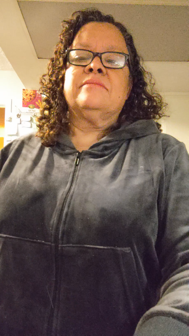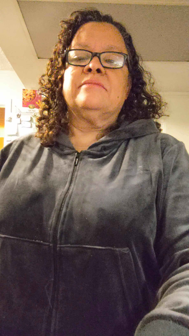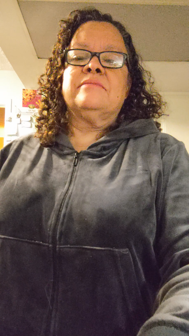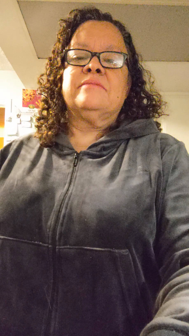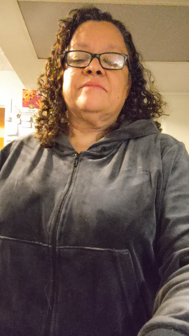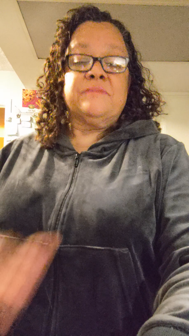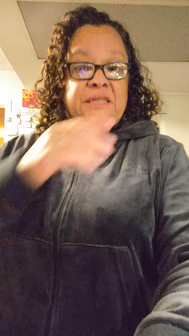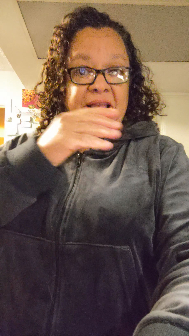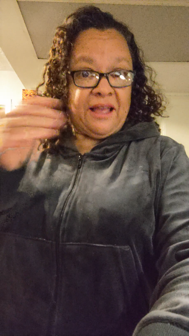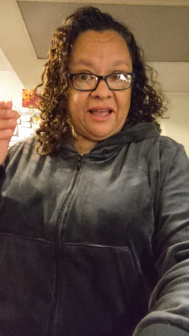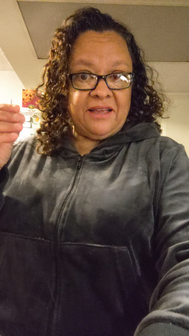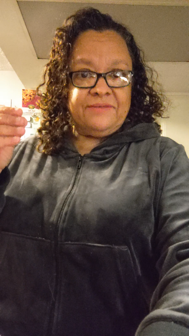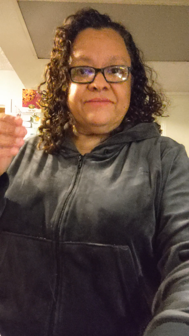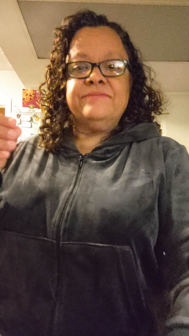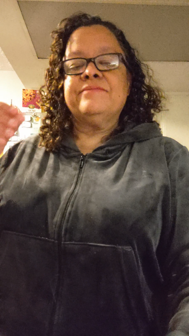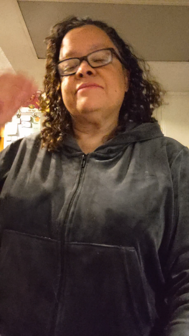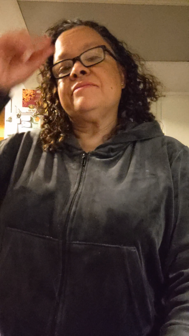and